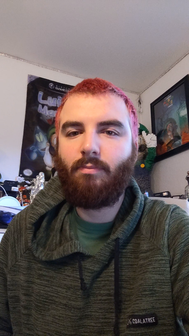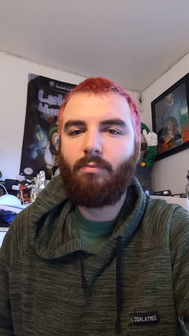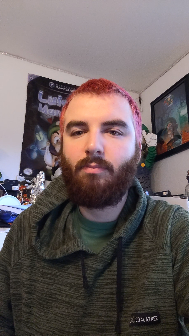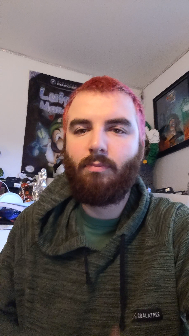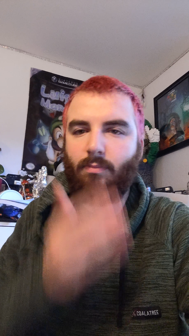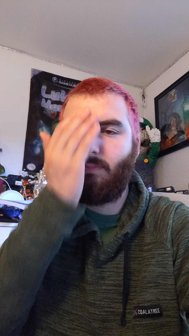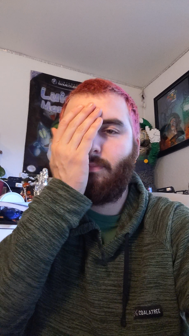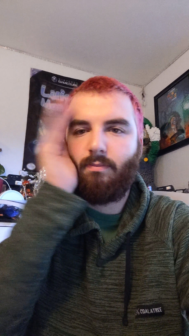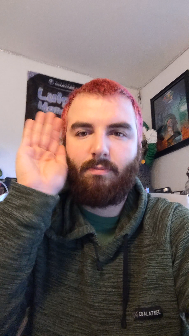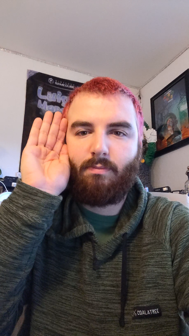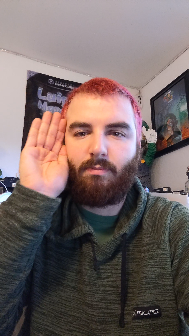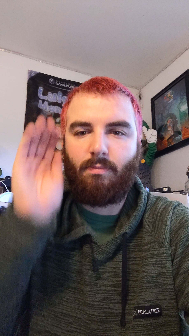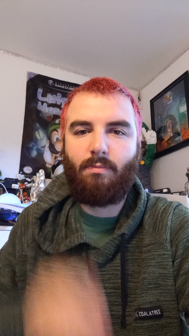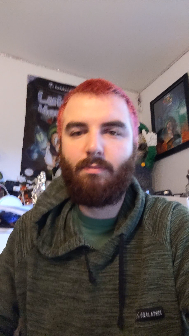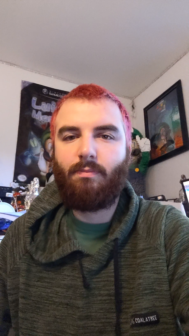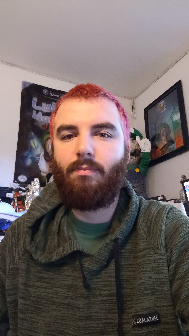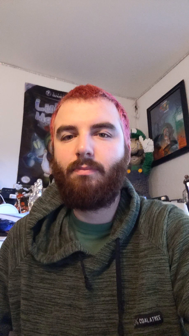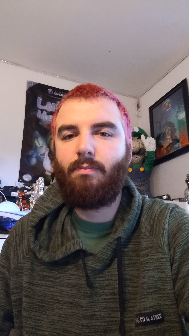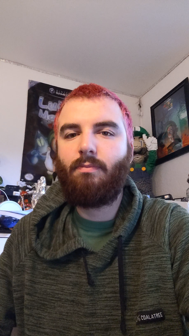peekaboo